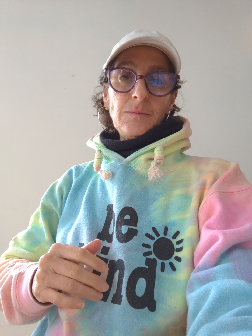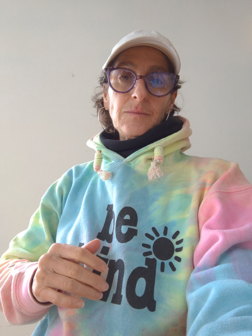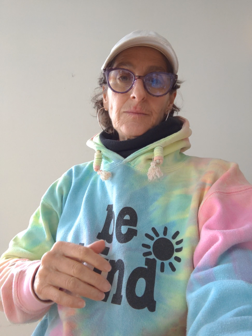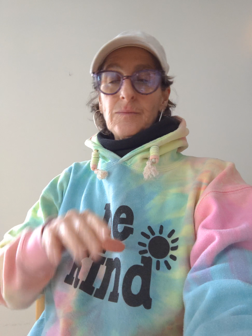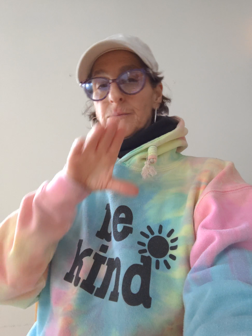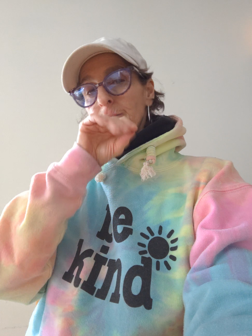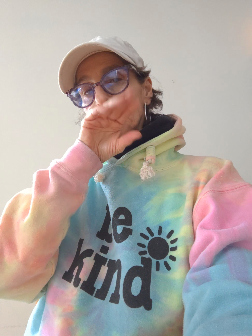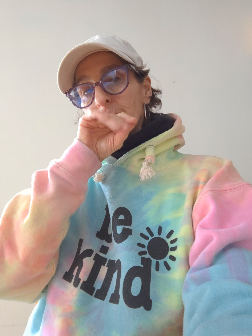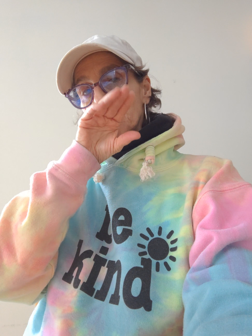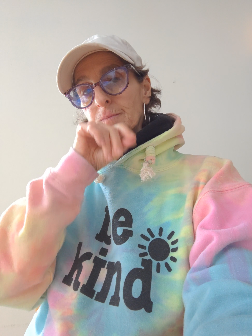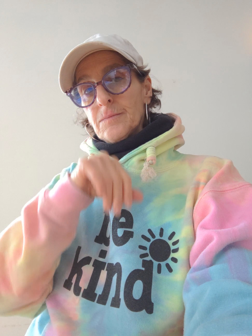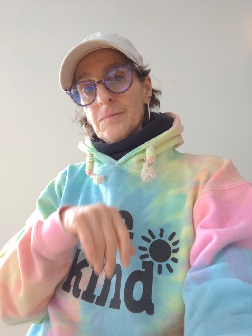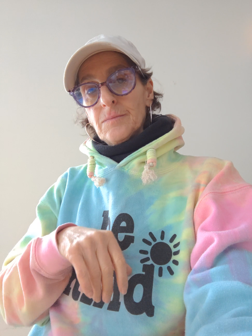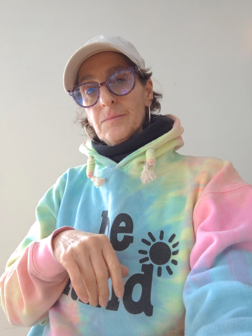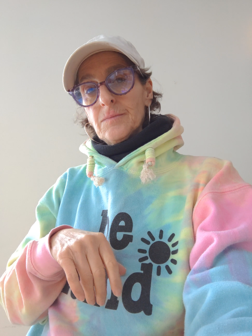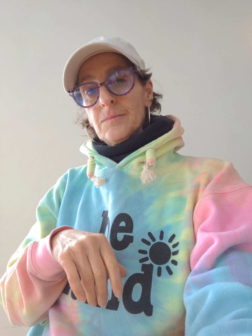goose